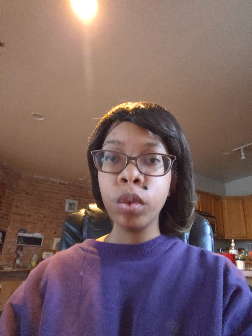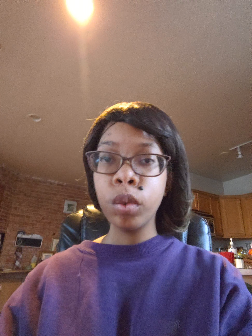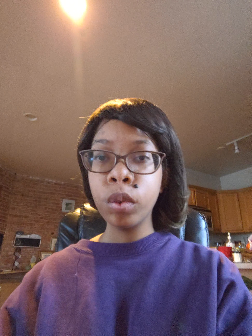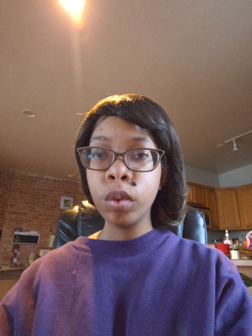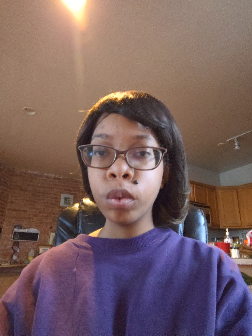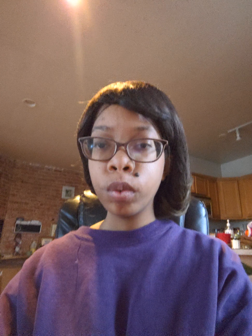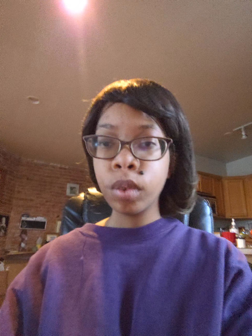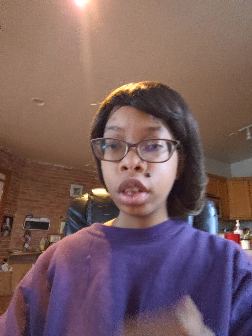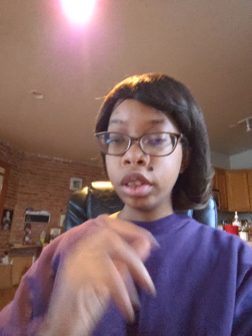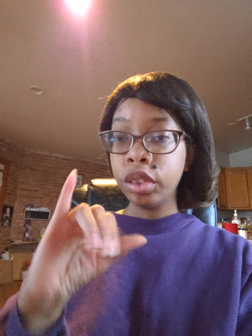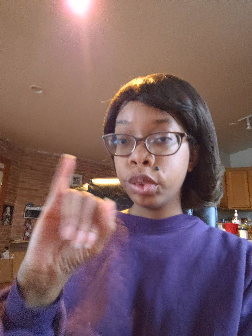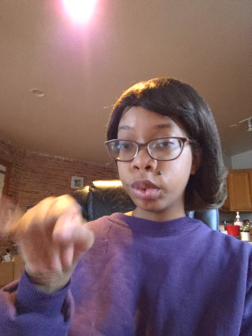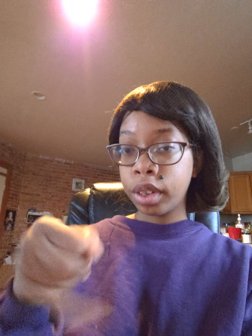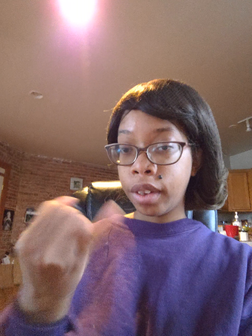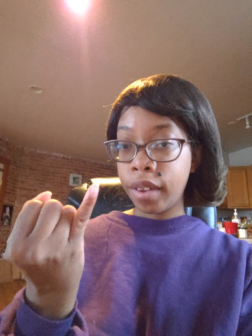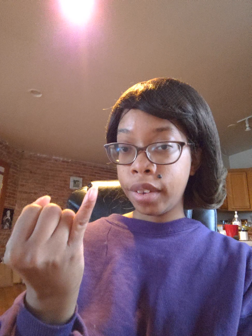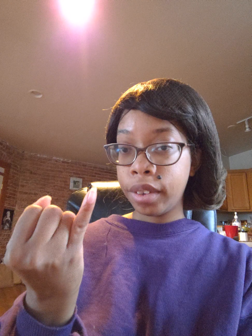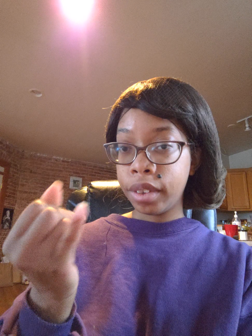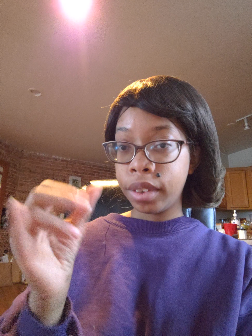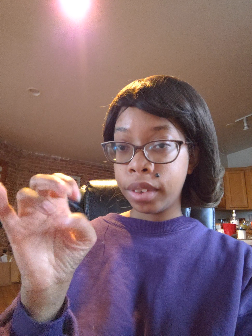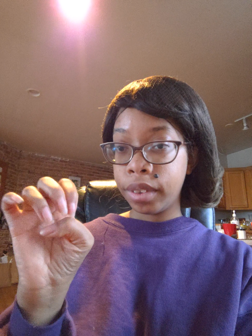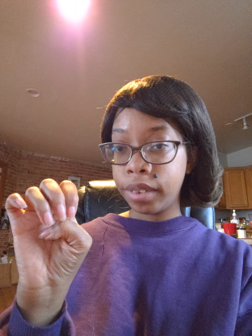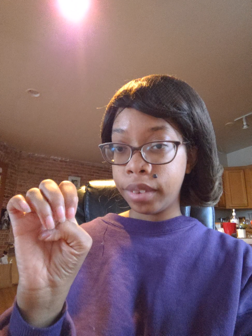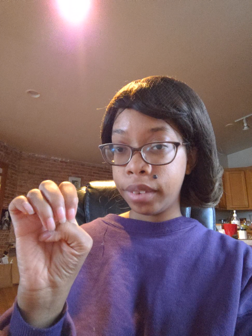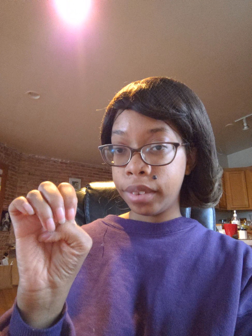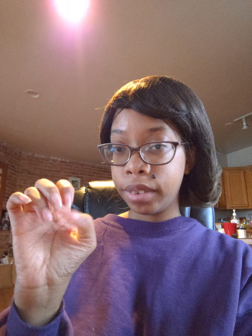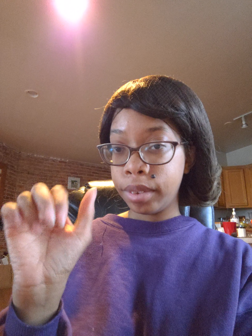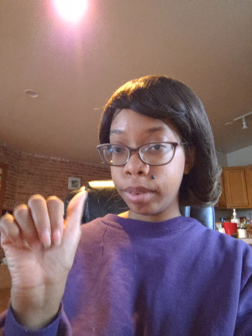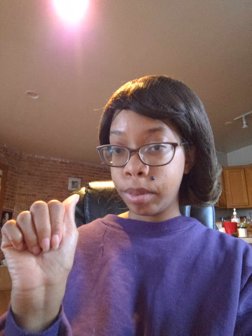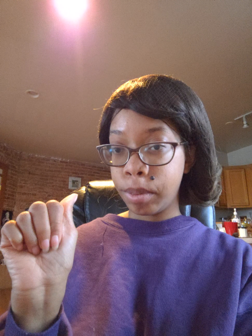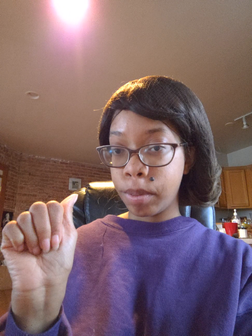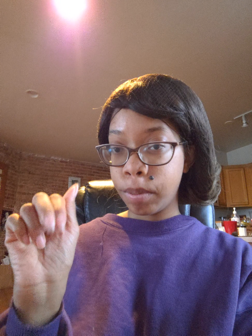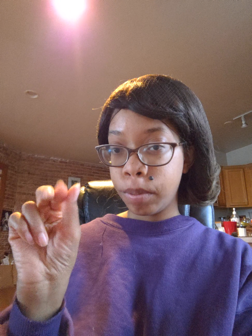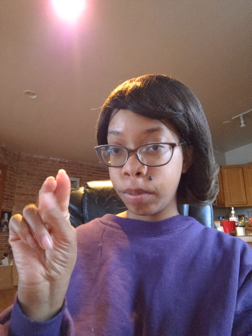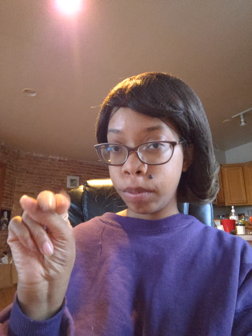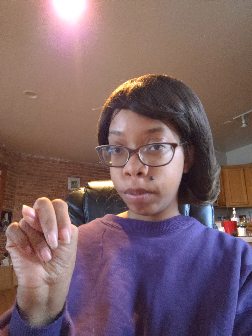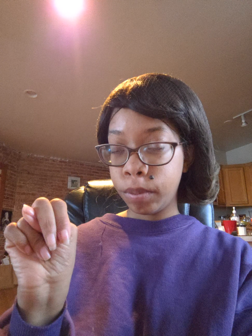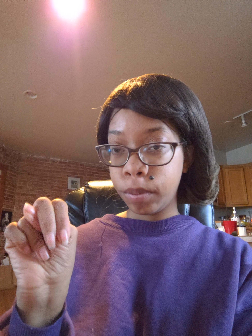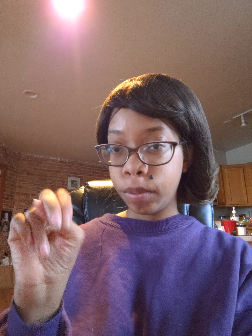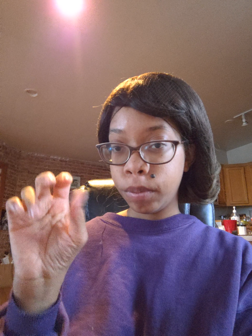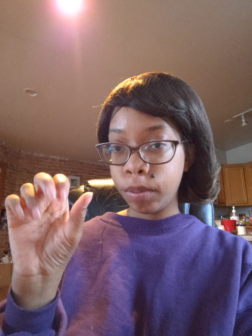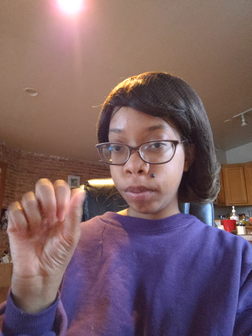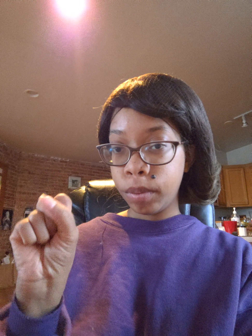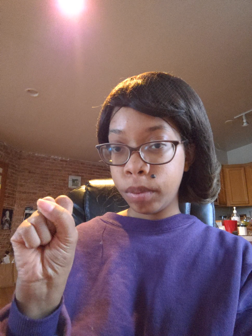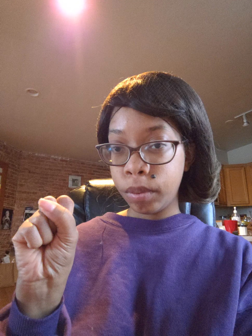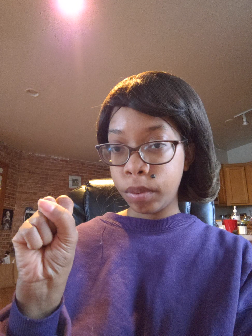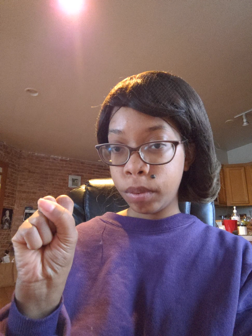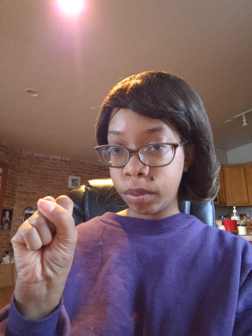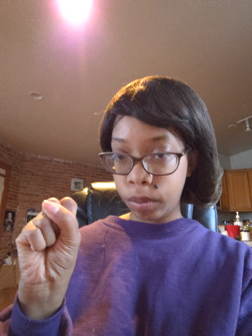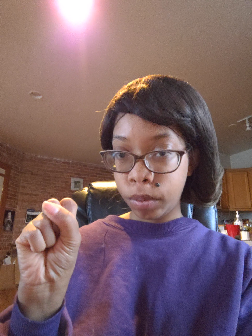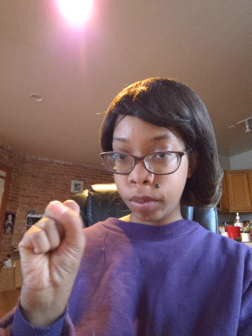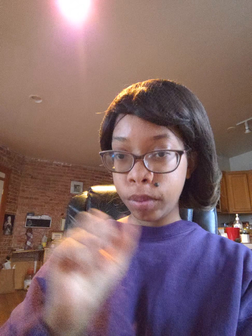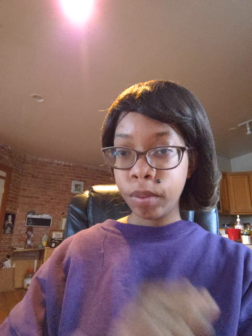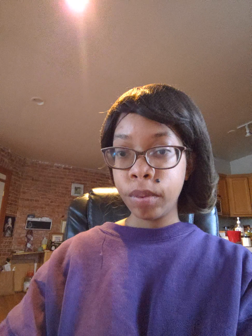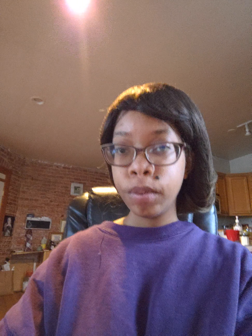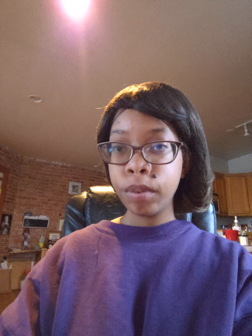jeans